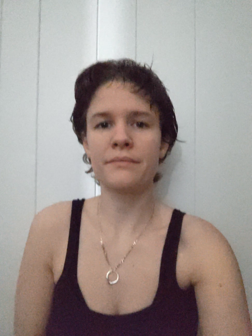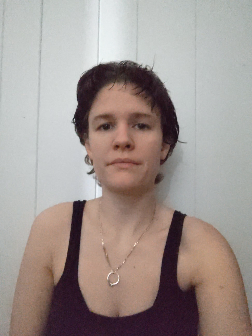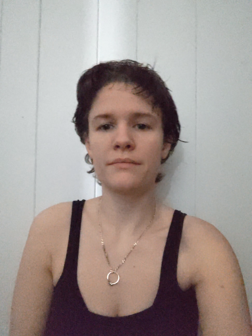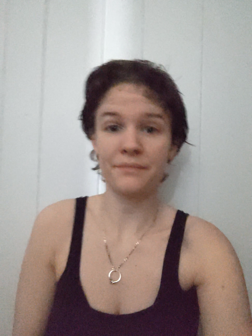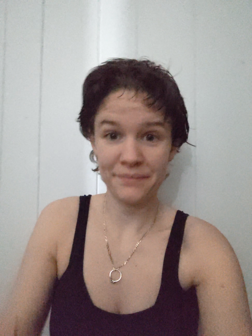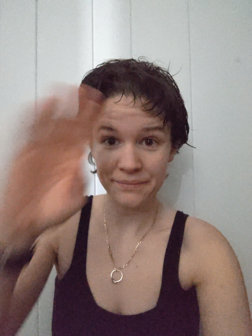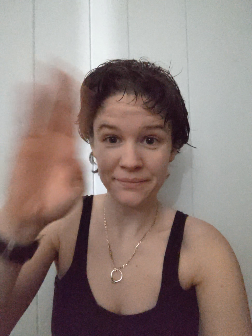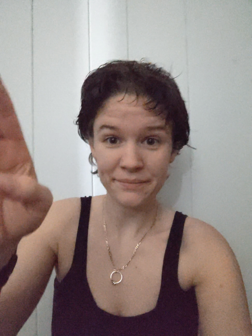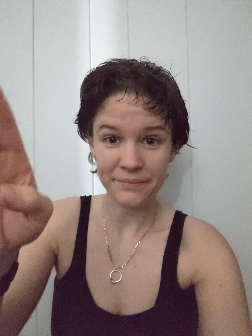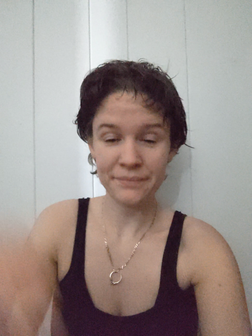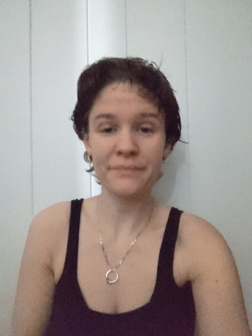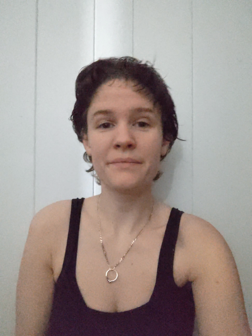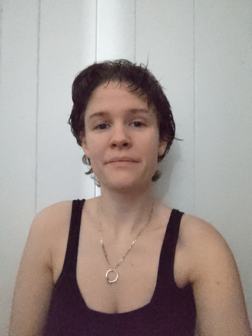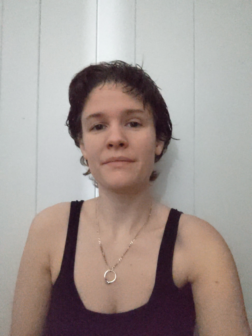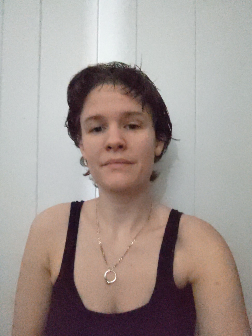hello